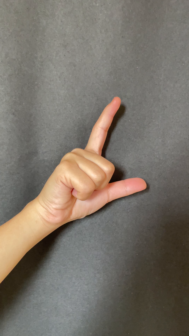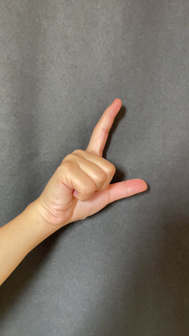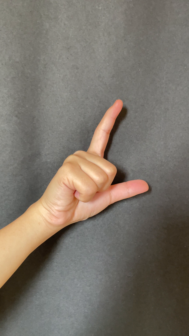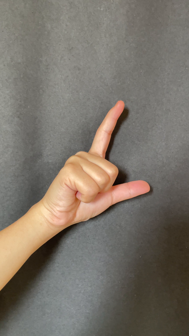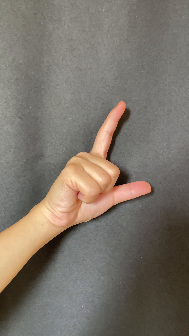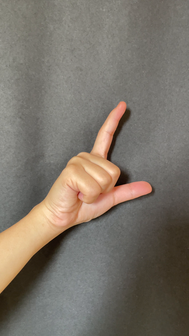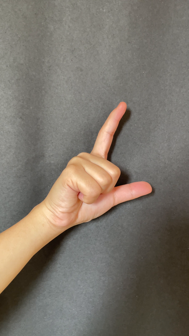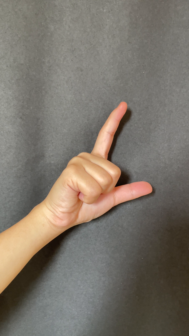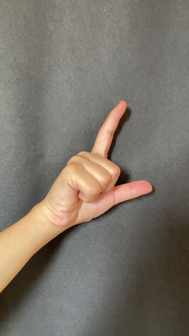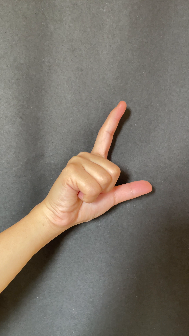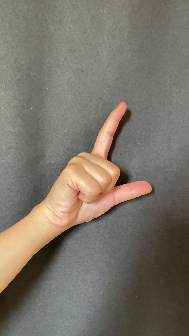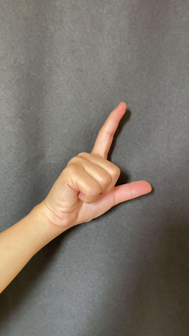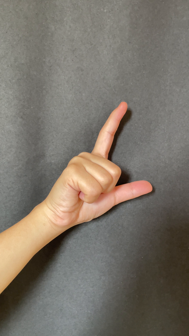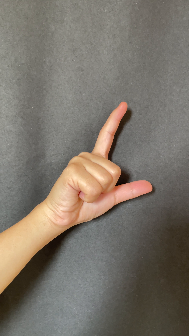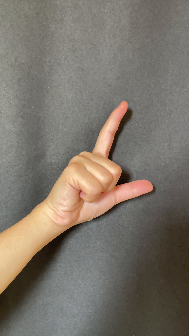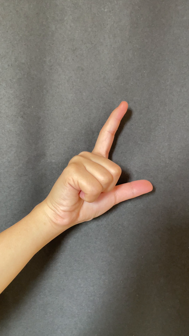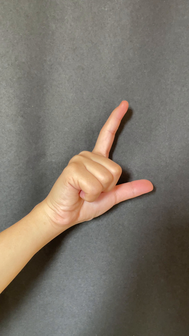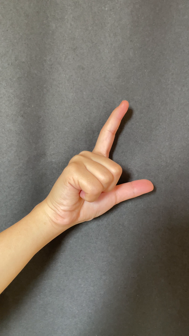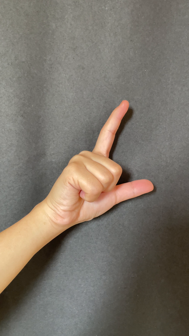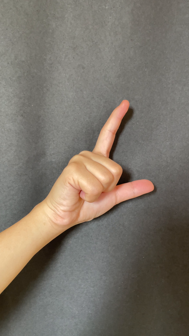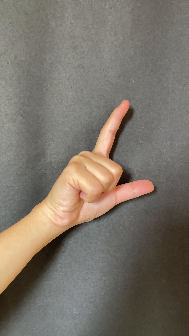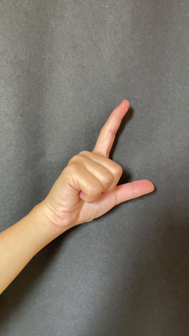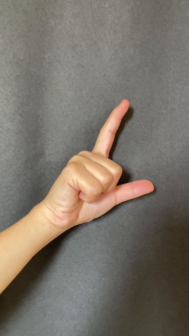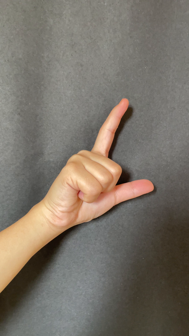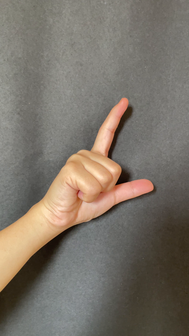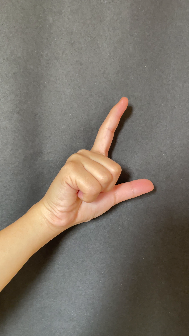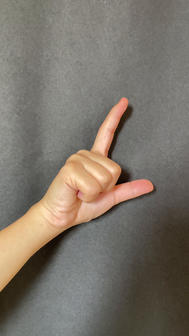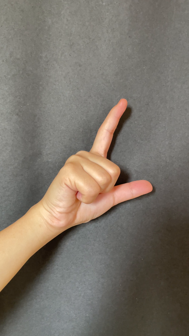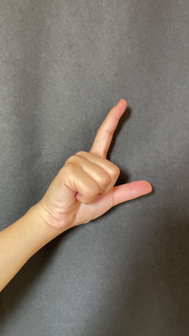ख